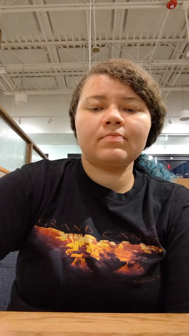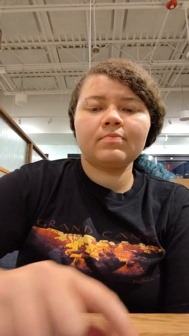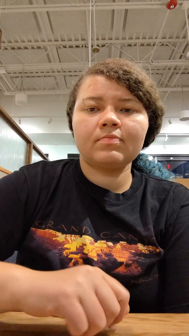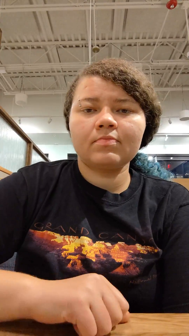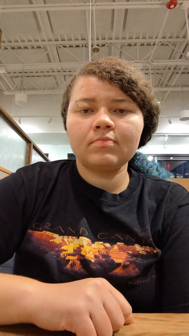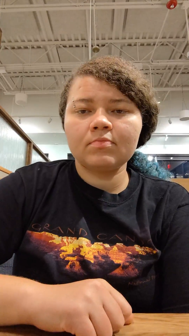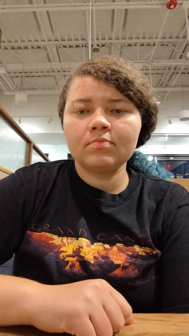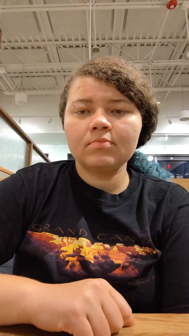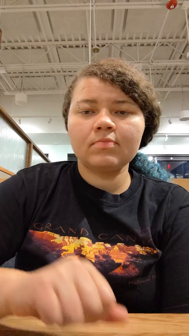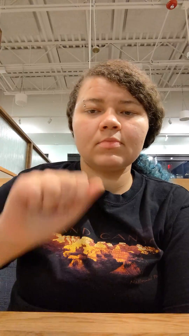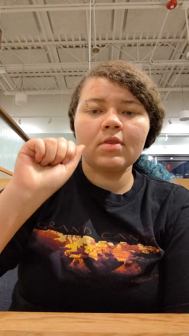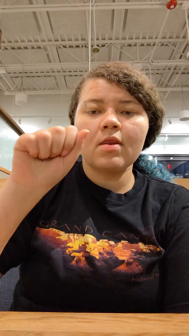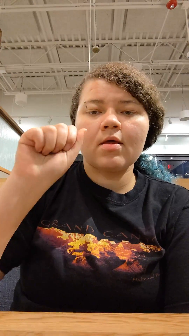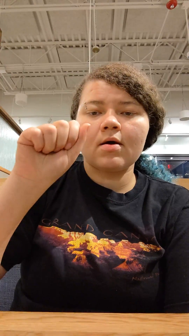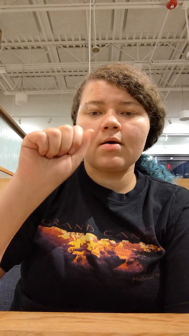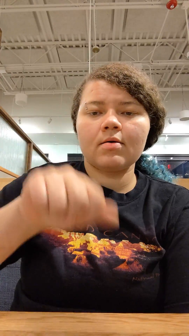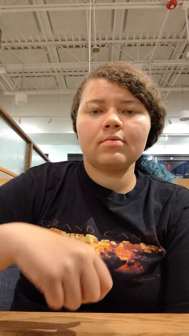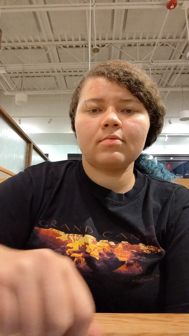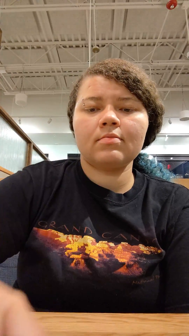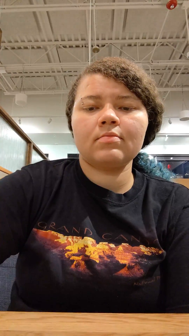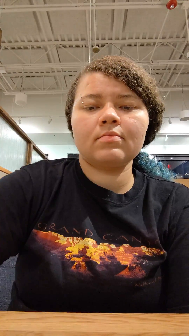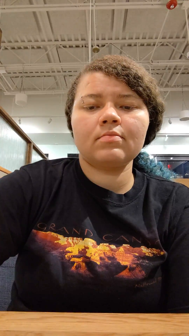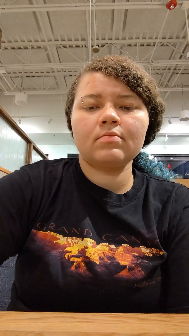knock